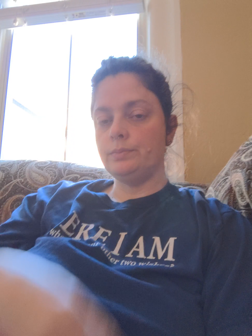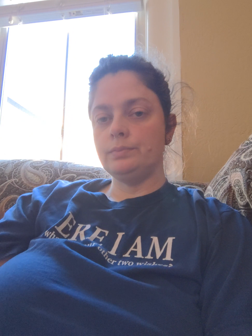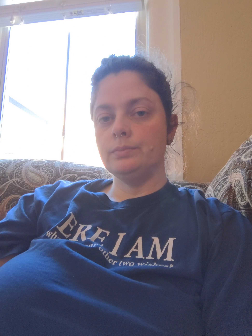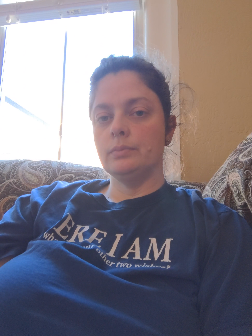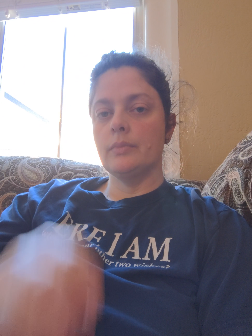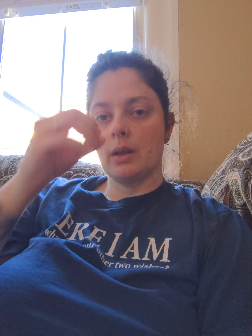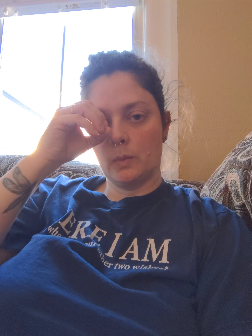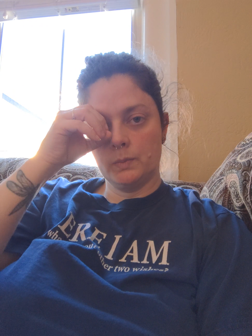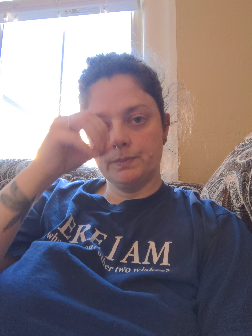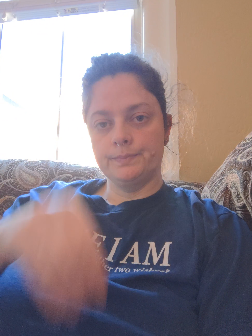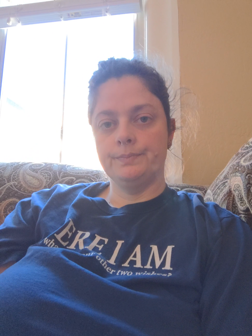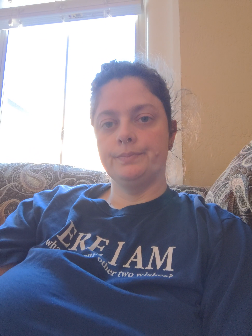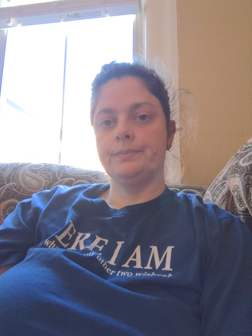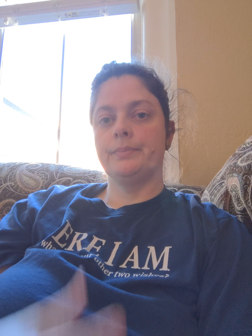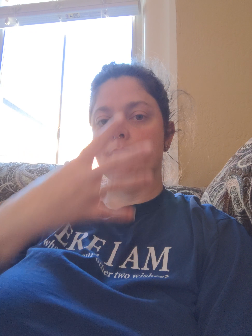owl